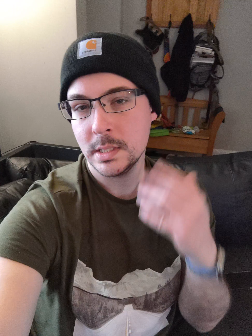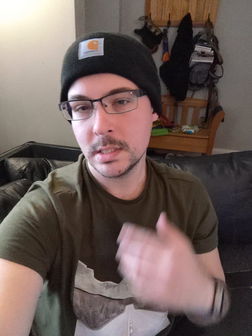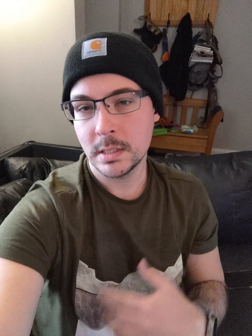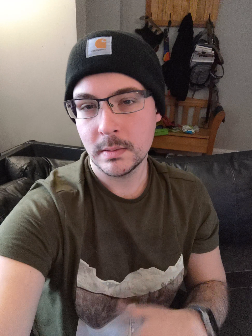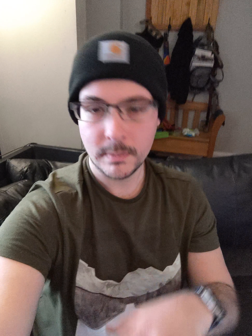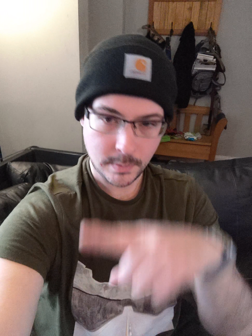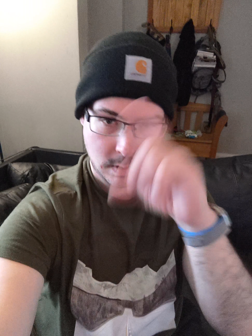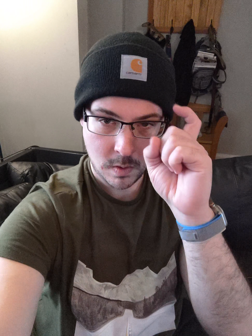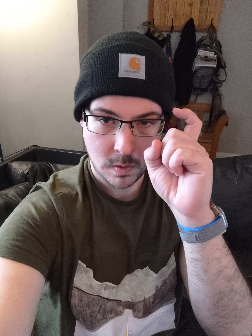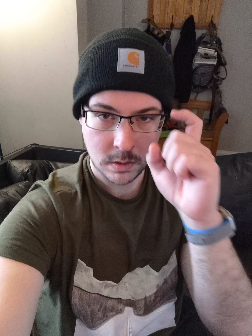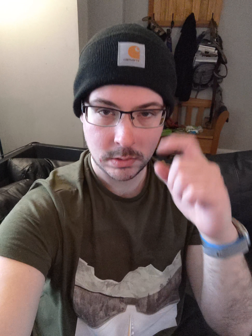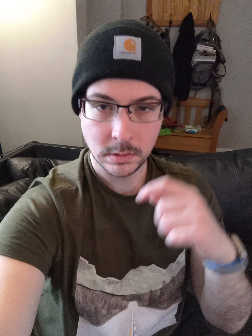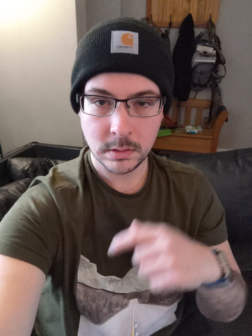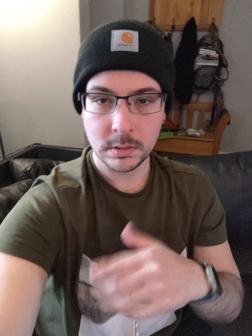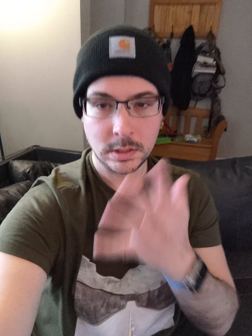because